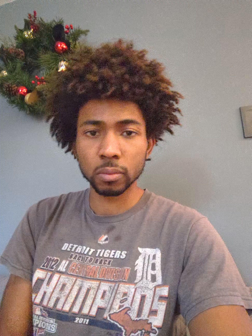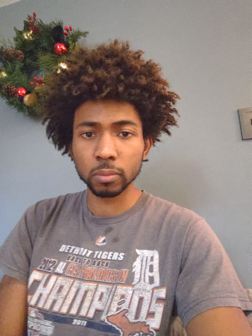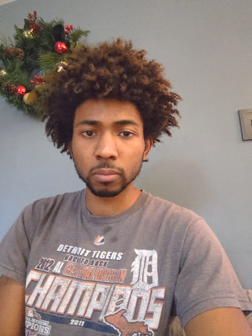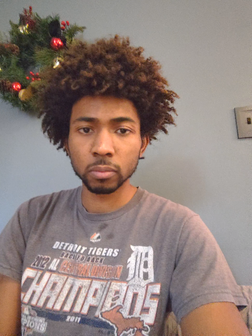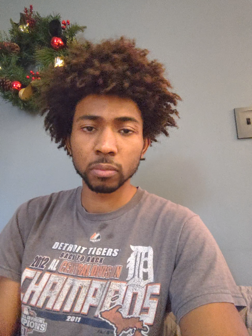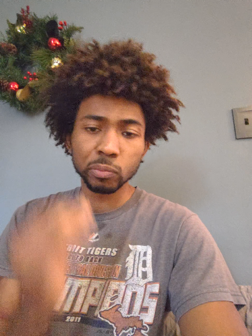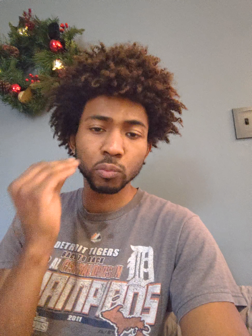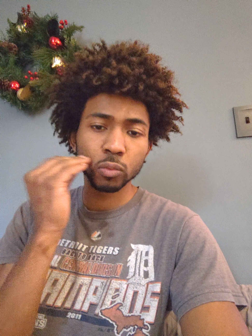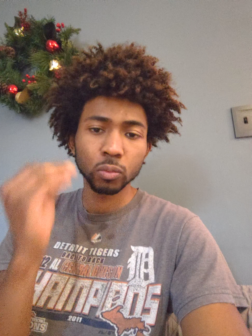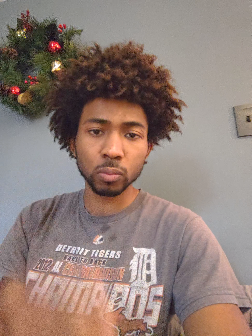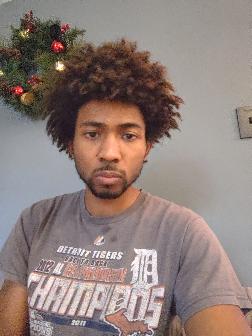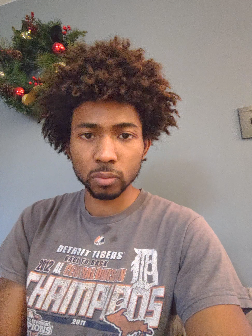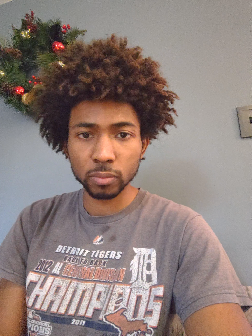kiss